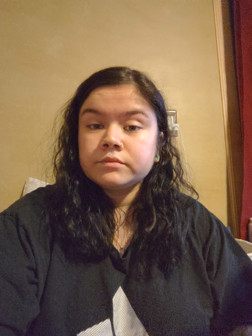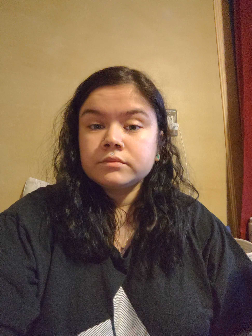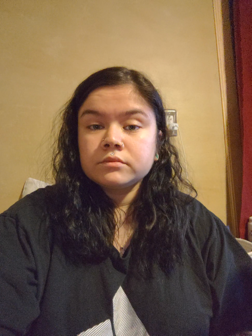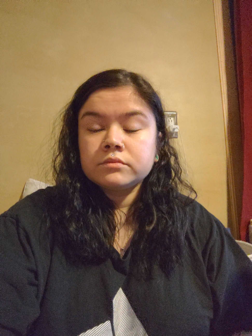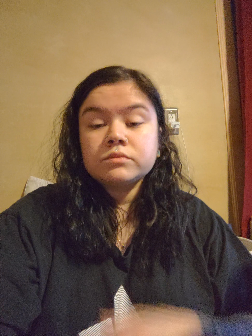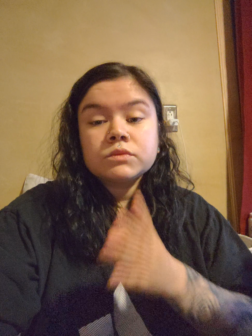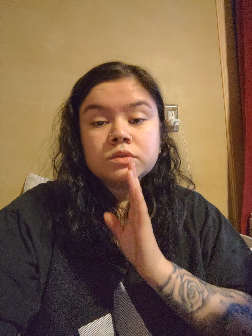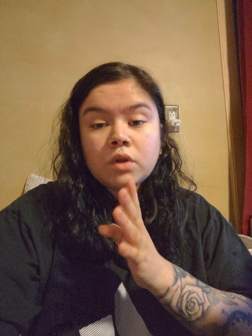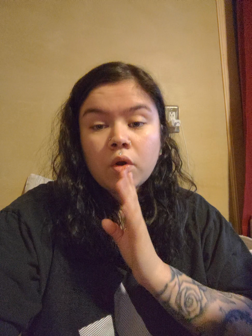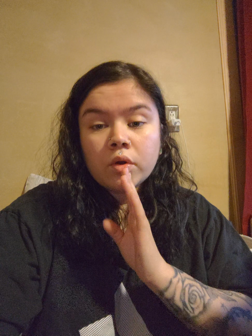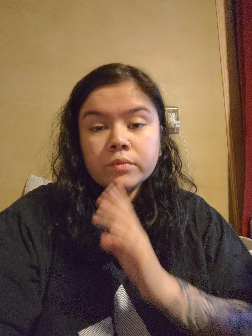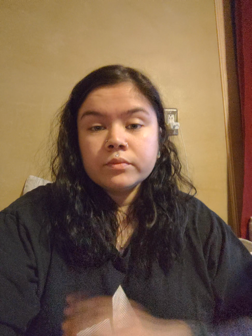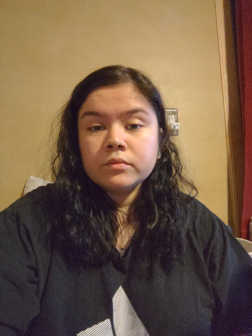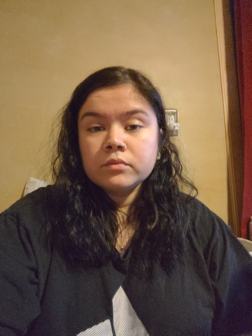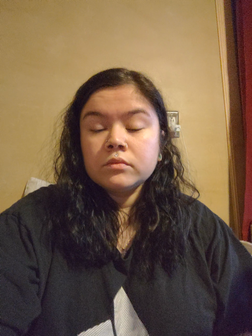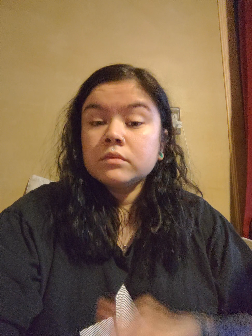talk